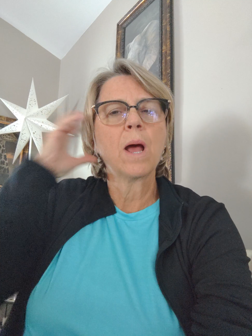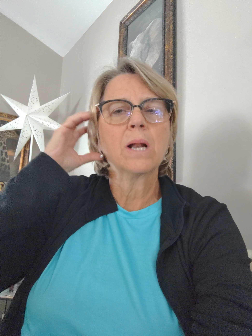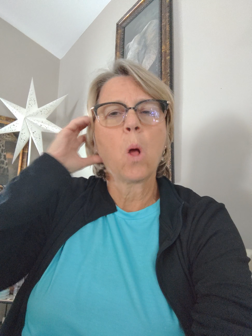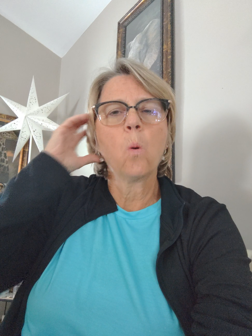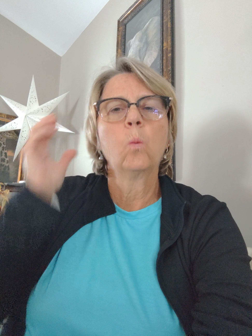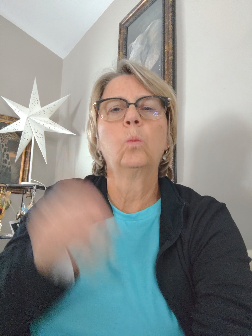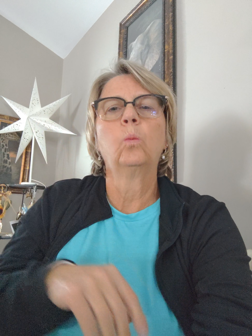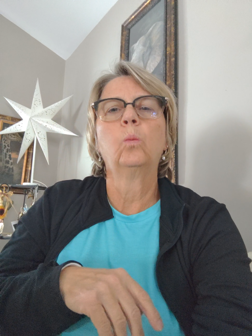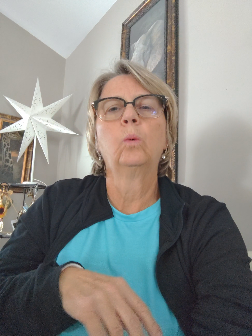radio